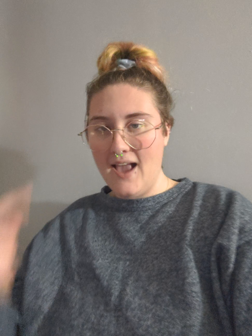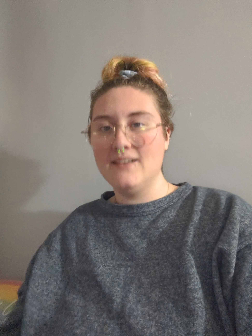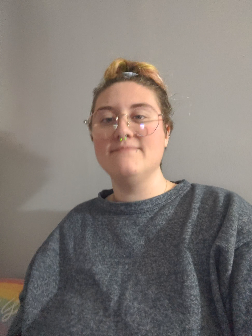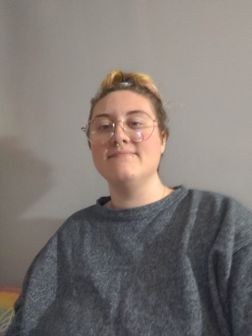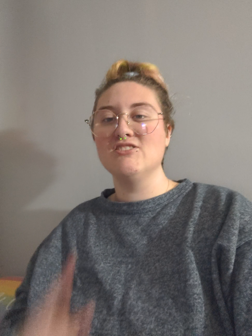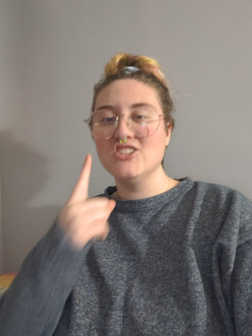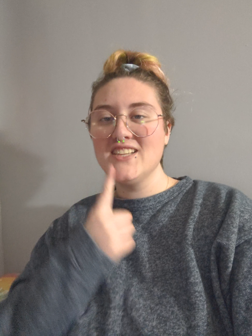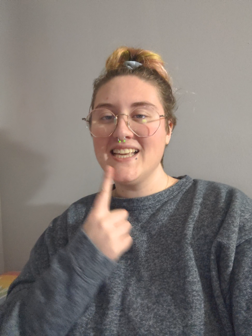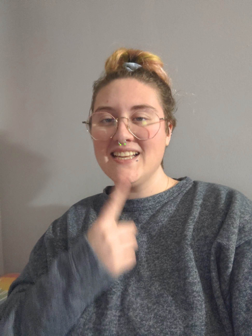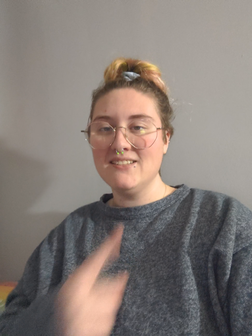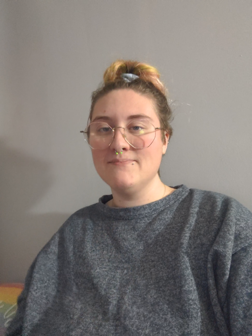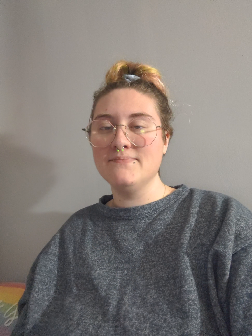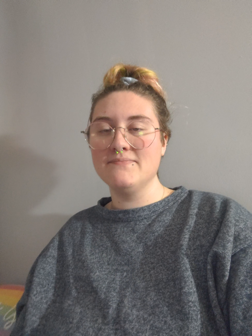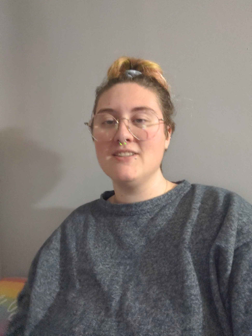chin